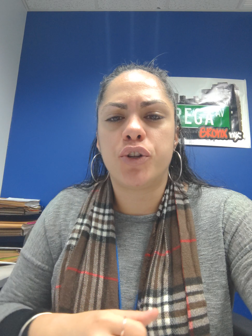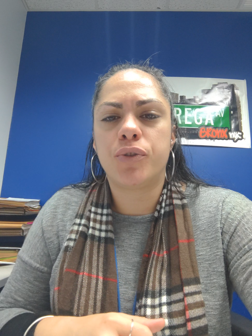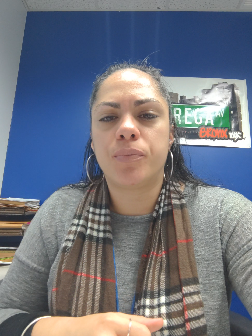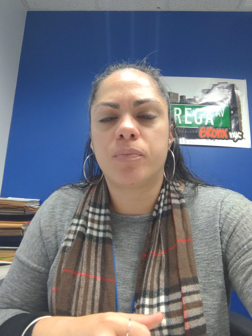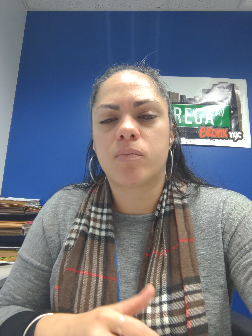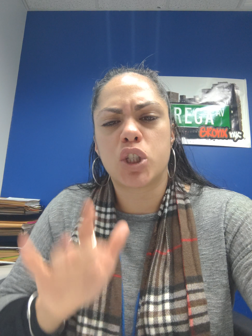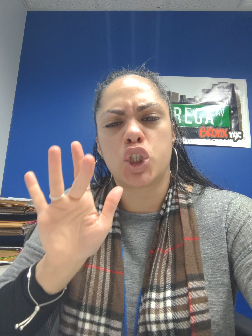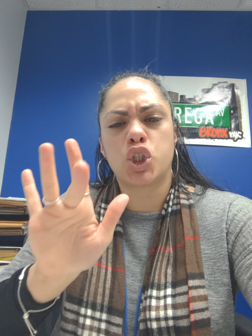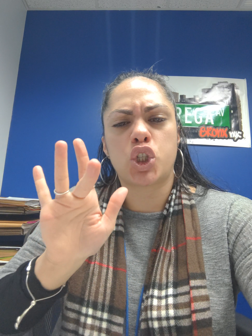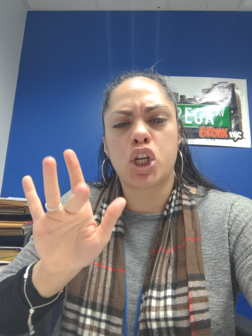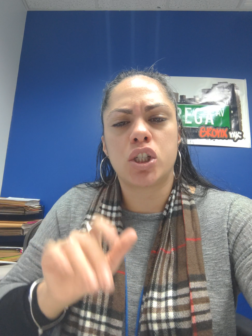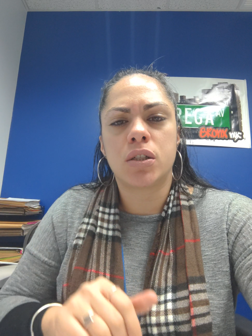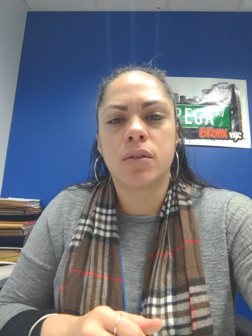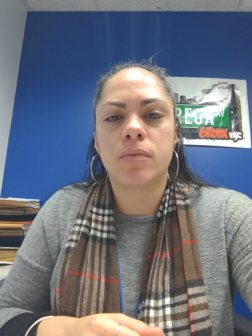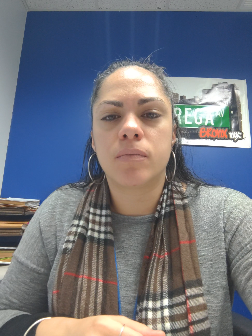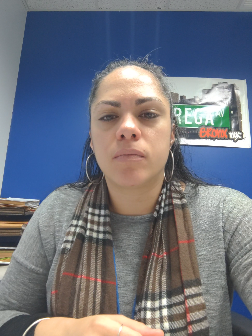touch